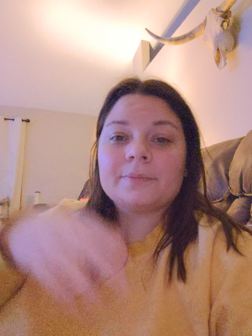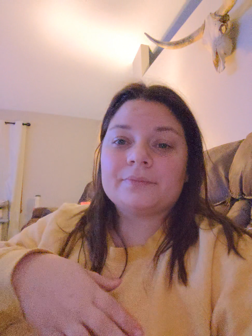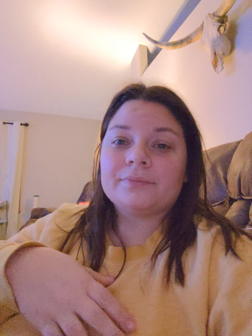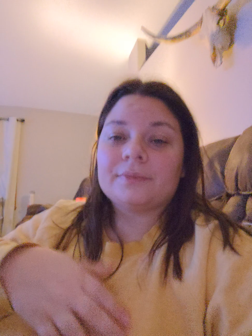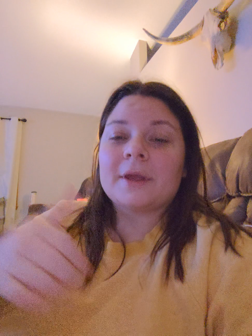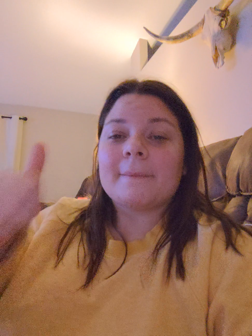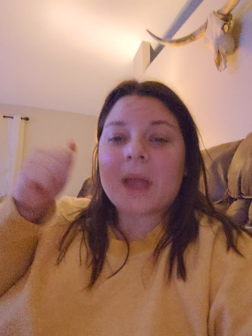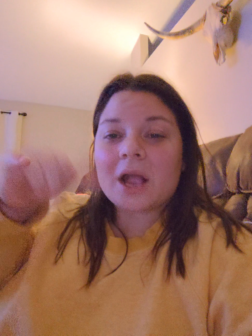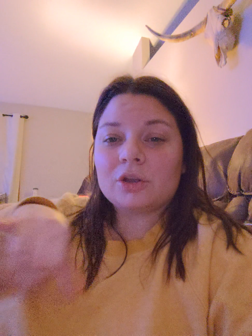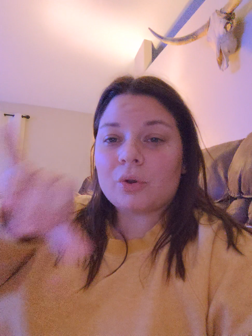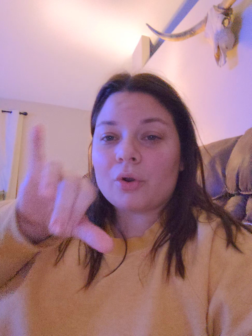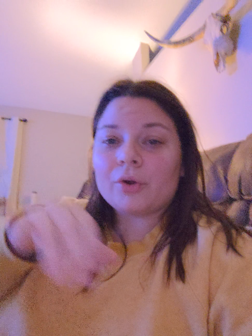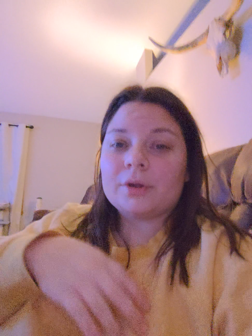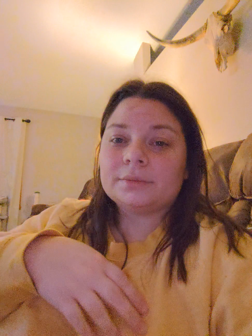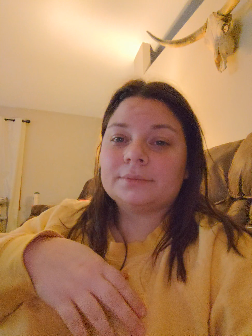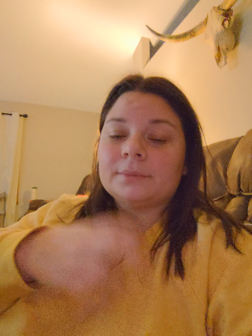backyard